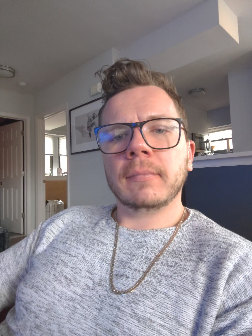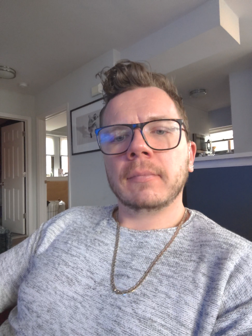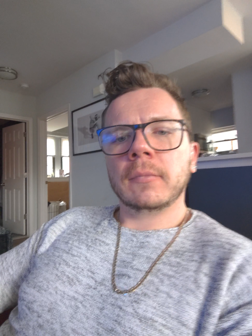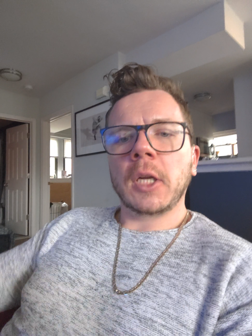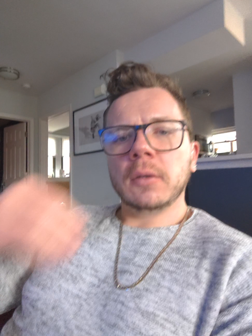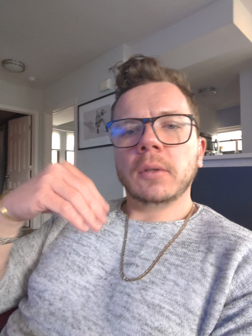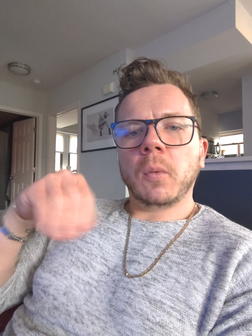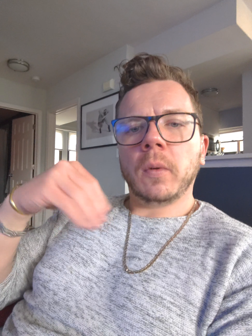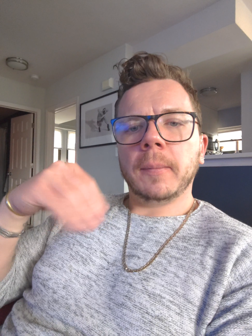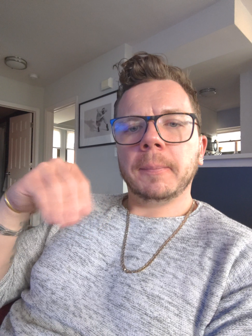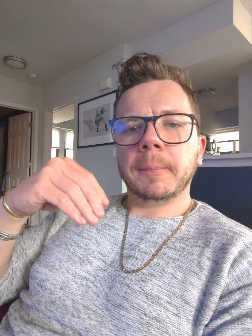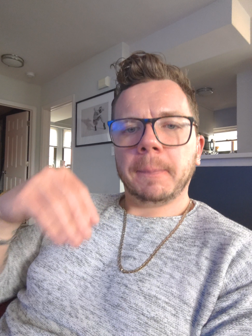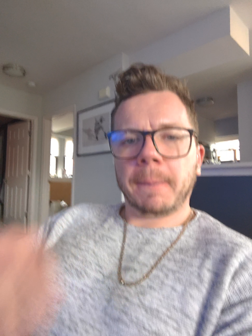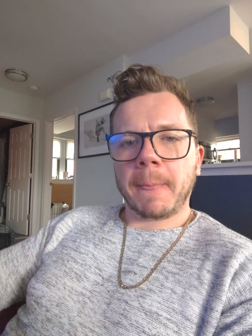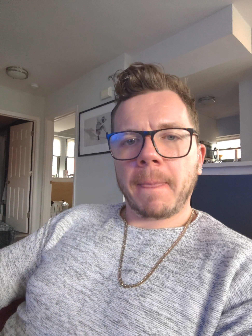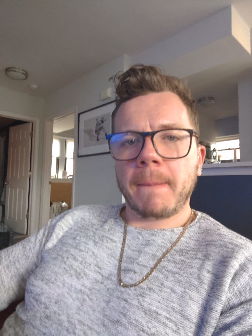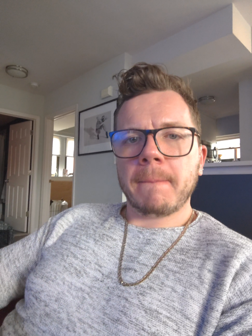store